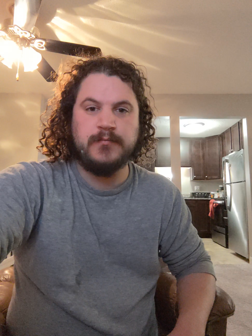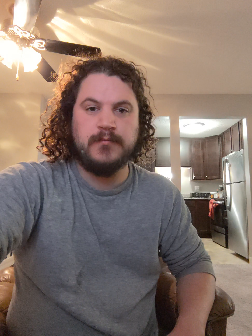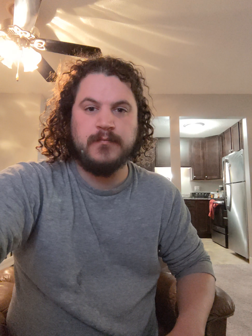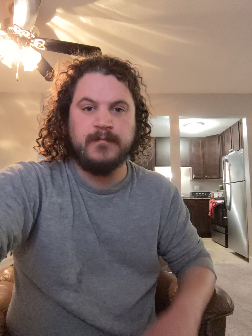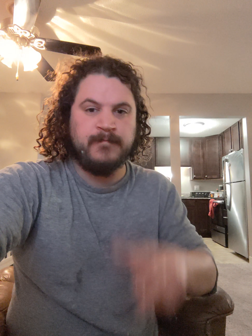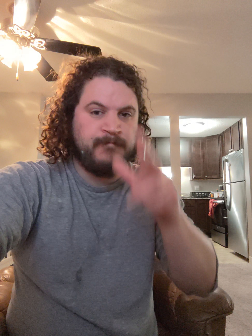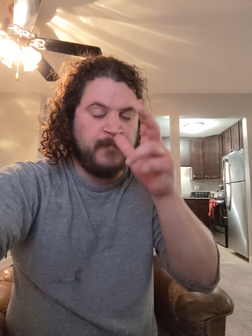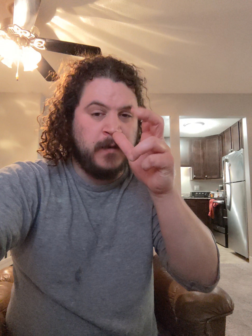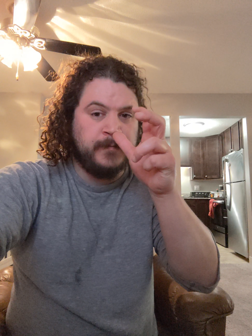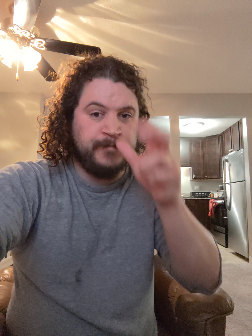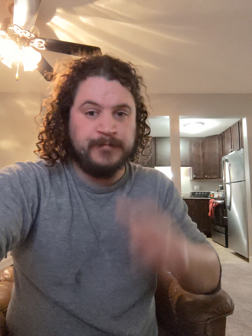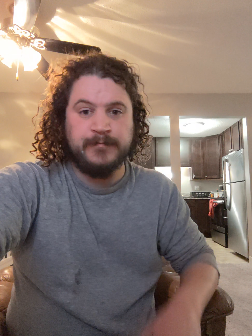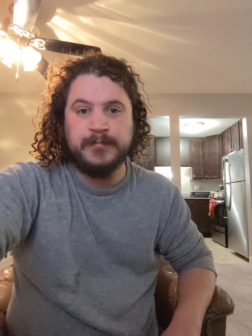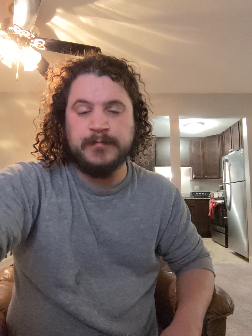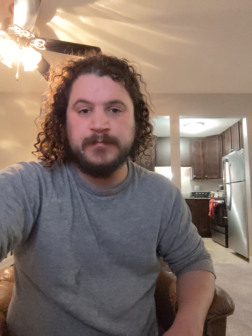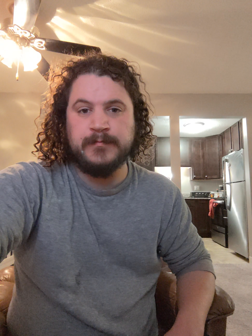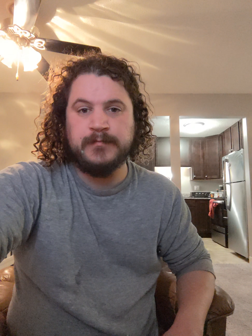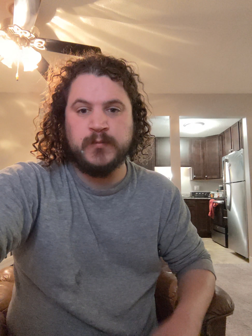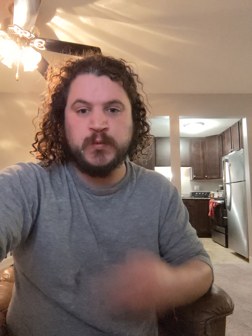bug